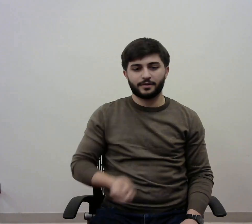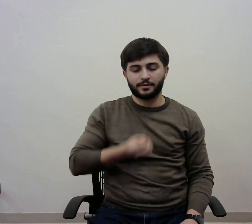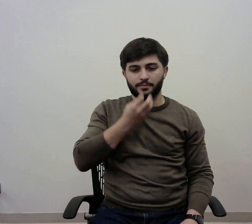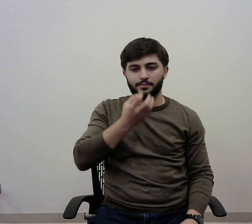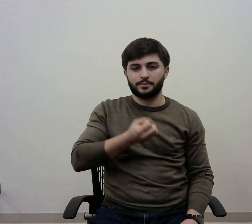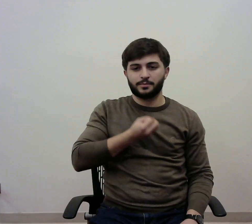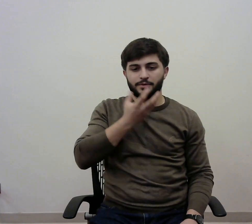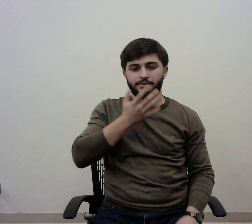bakı